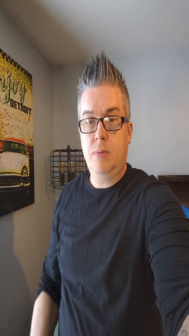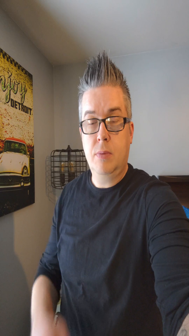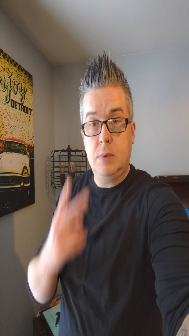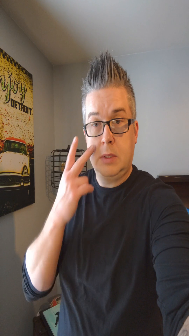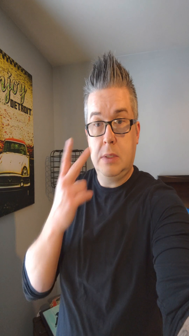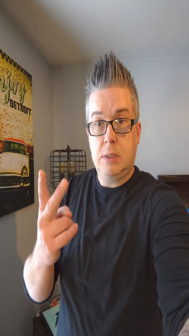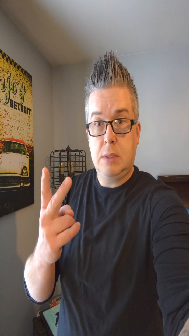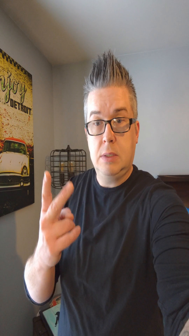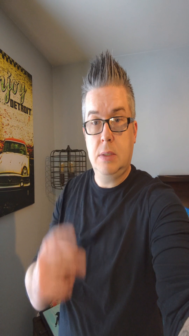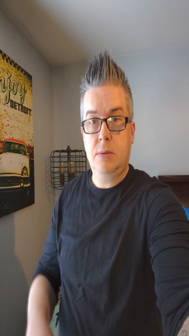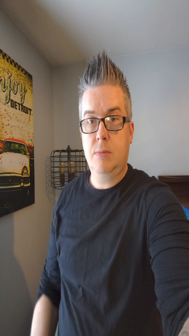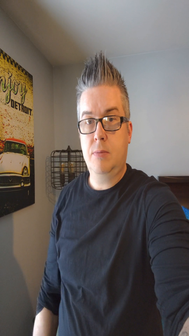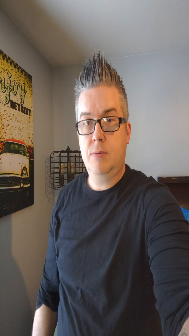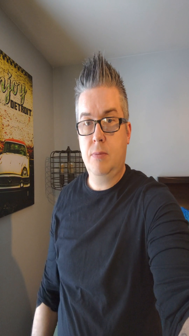see